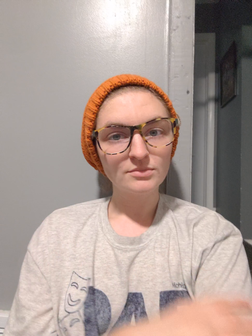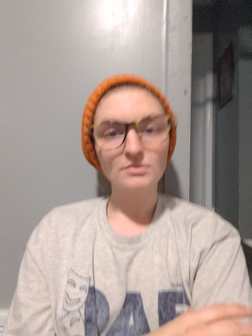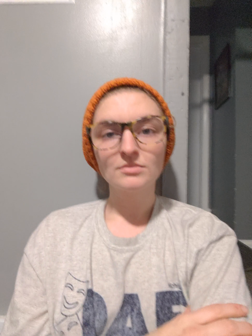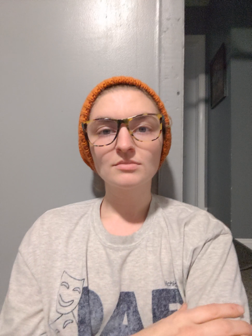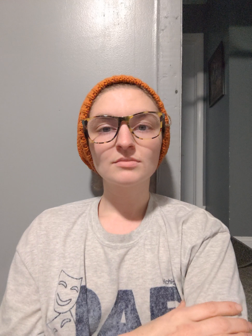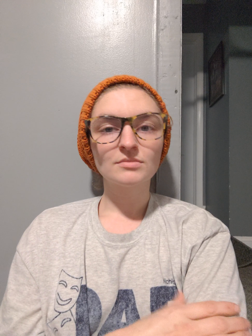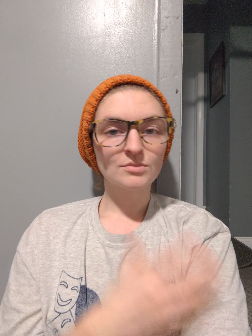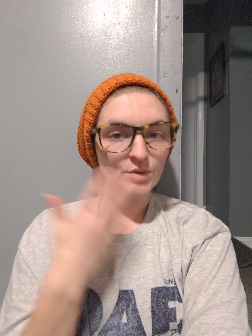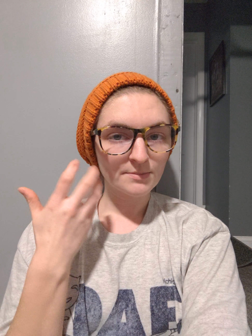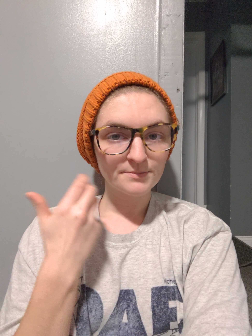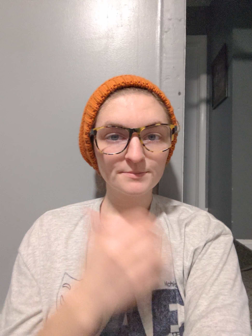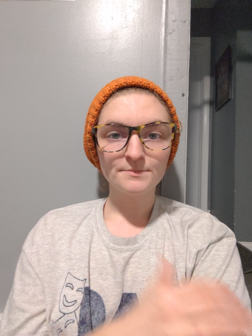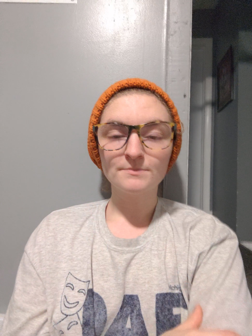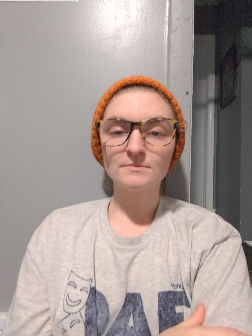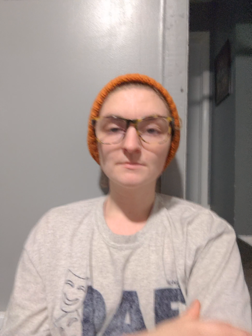tiger